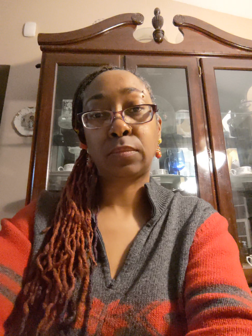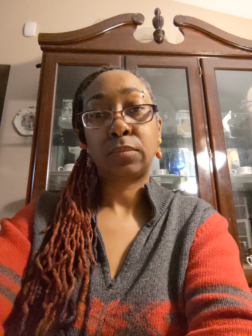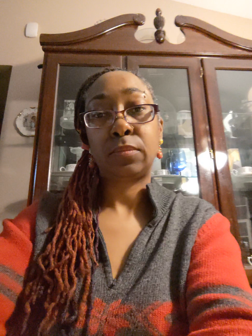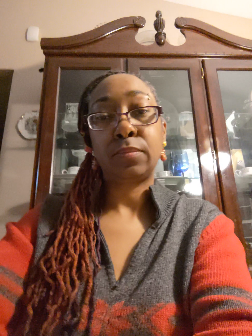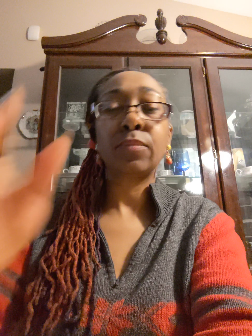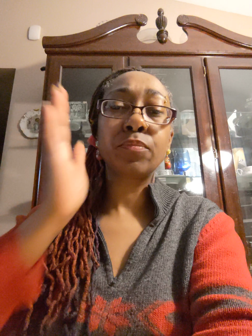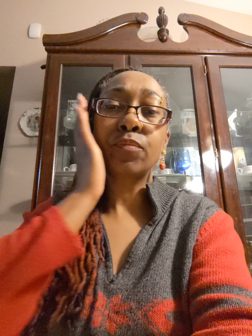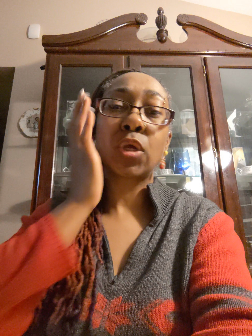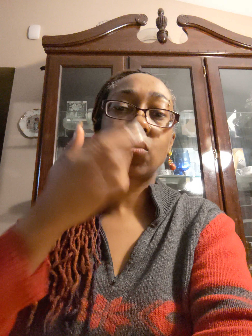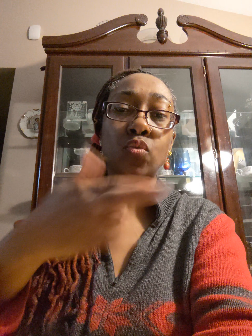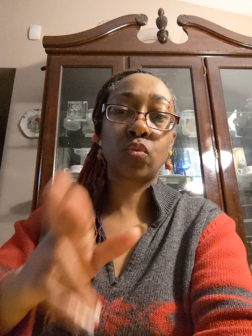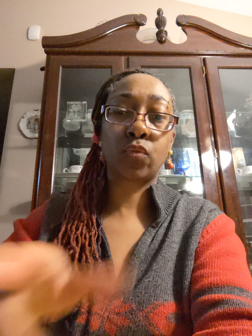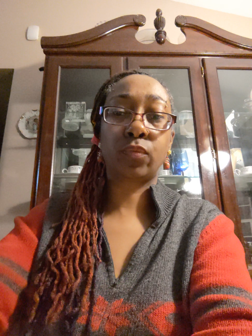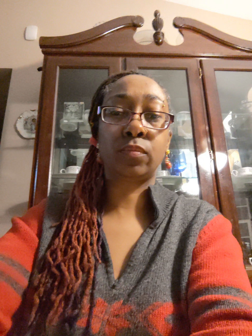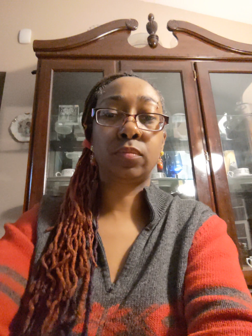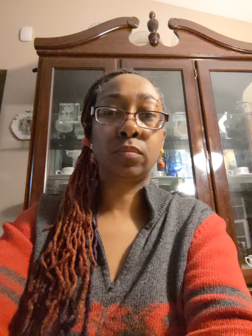bedroom